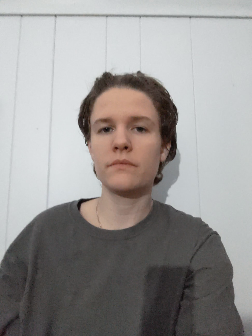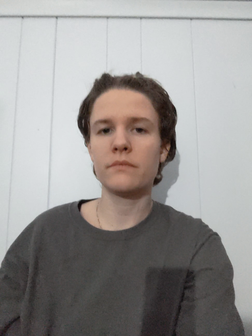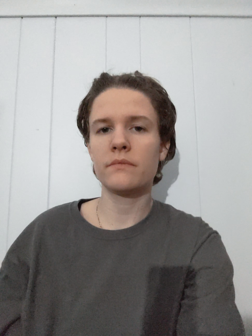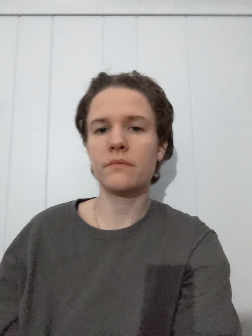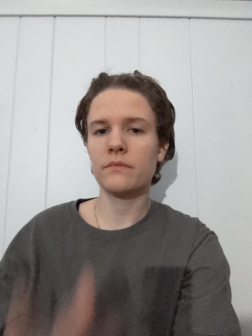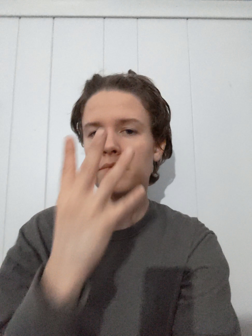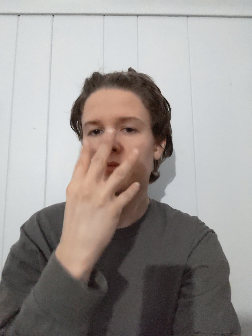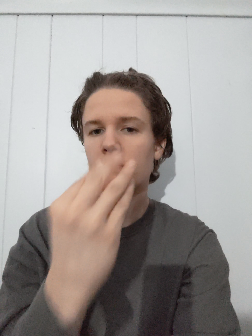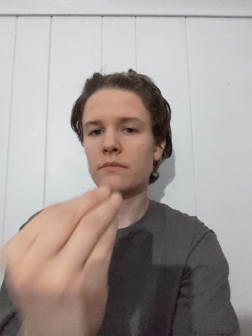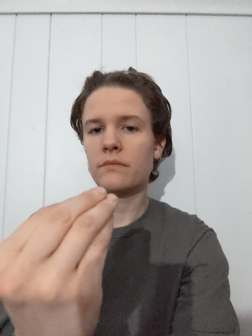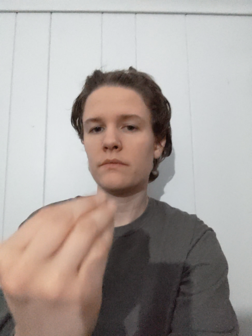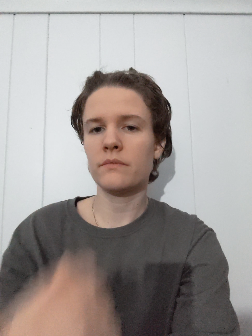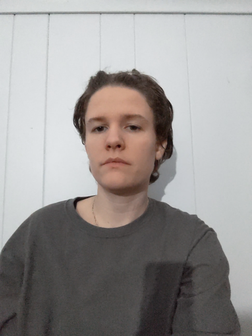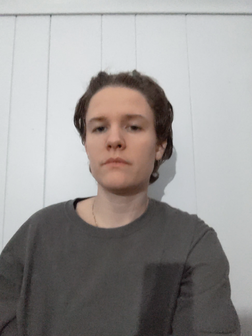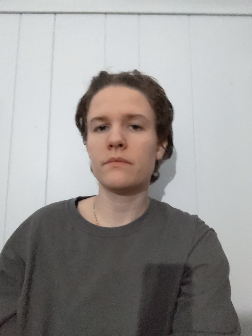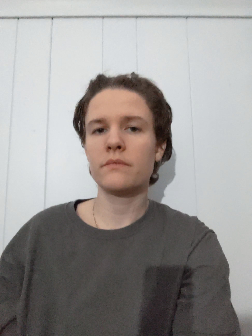wolf